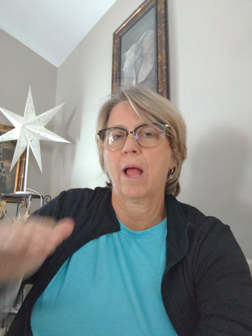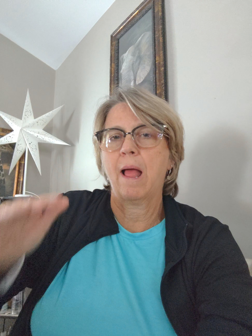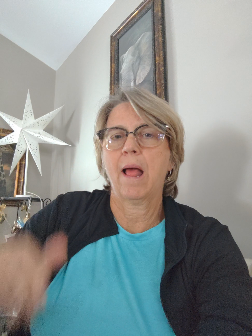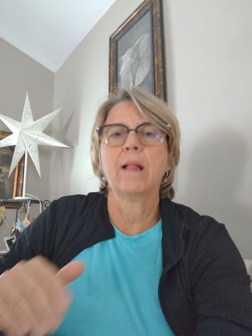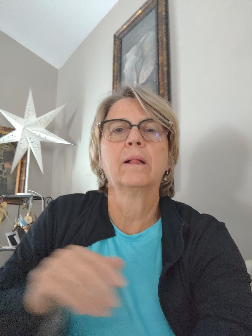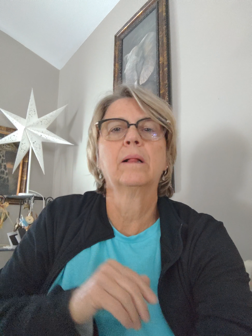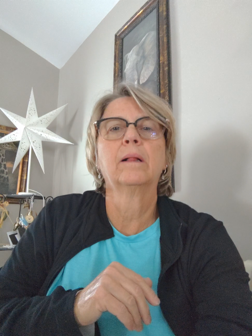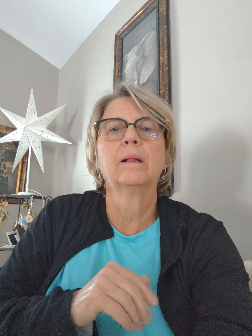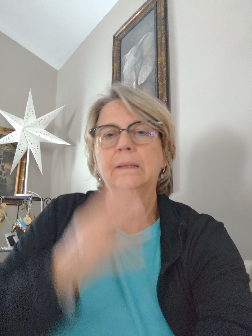child